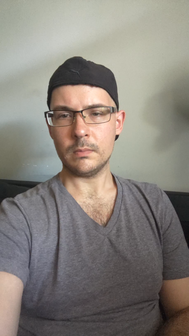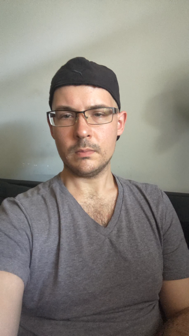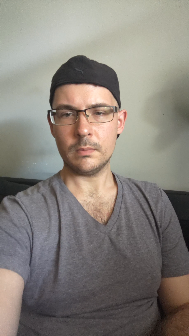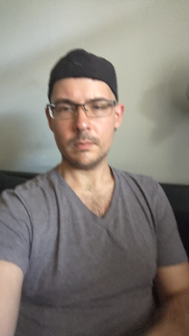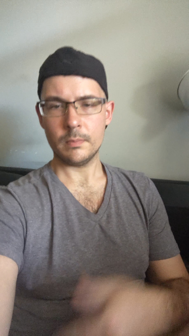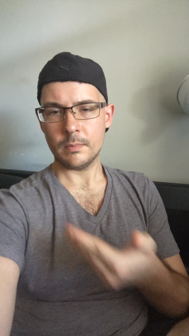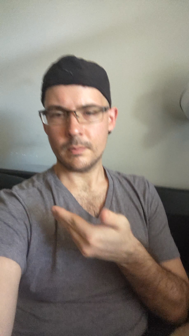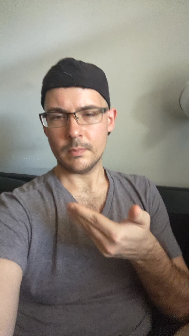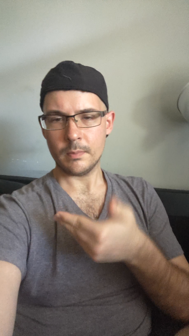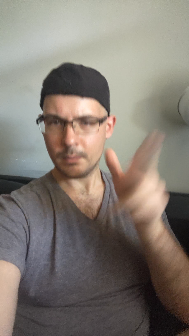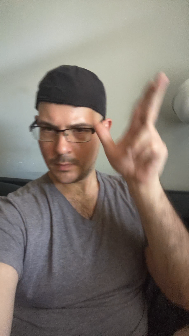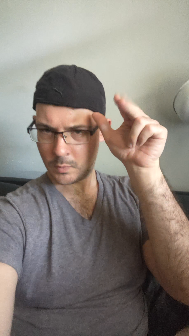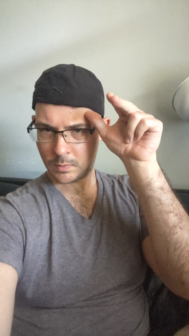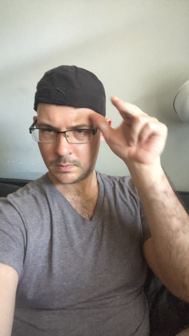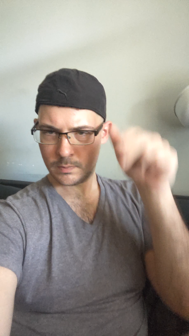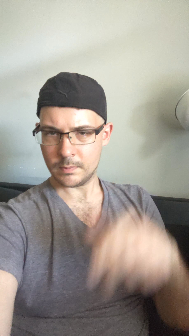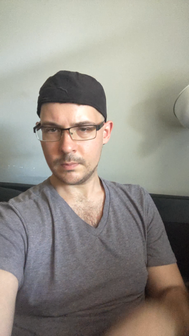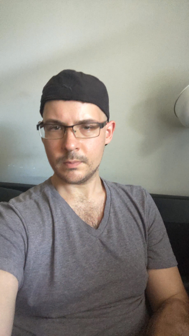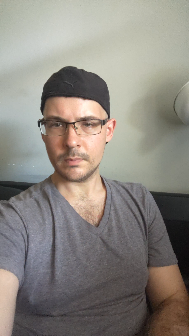pony